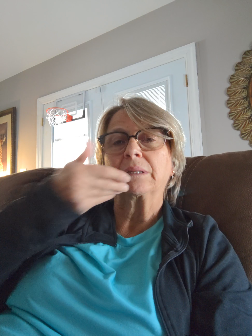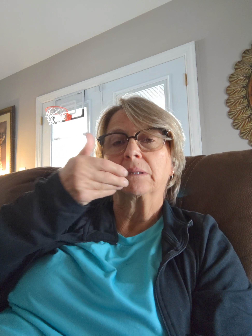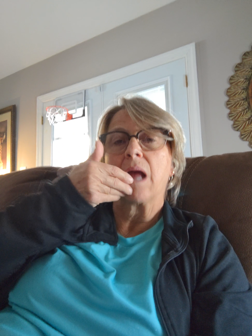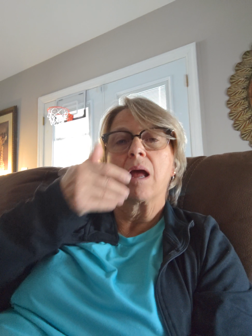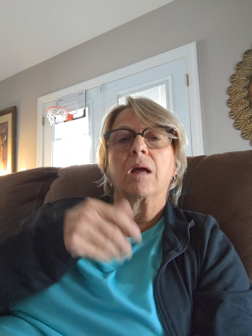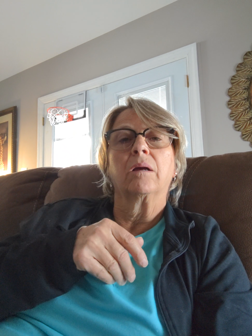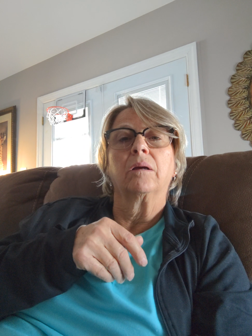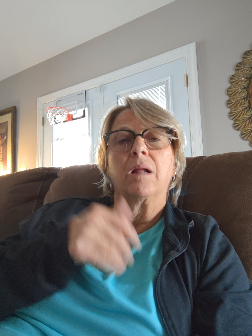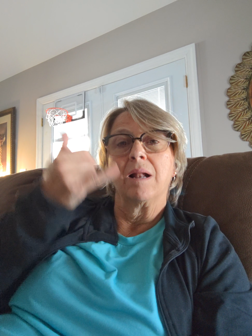pizza